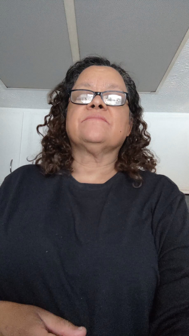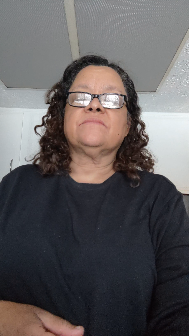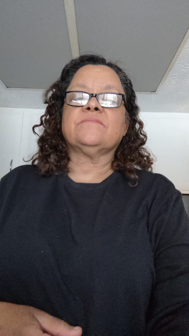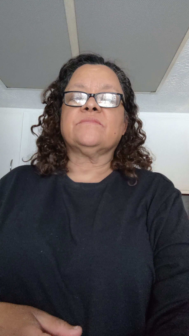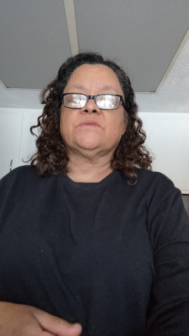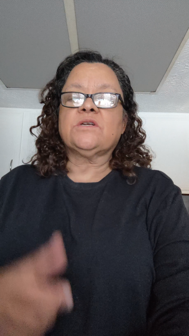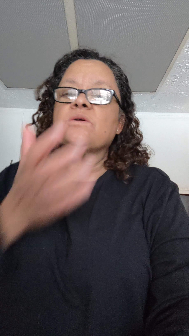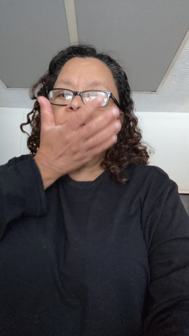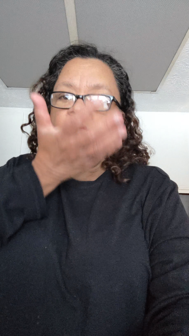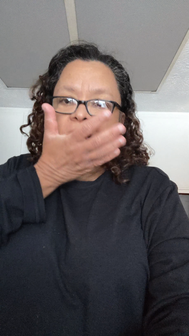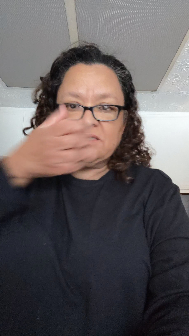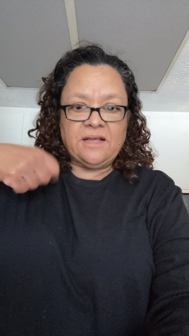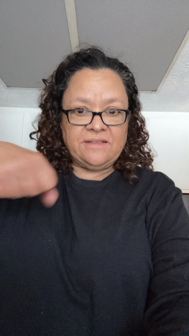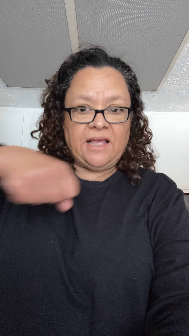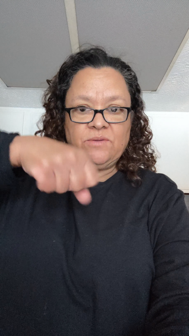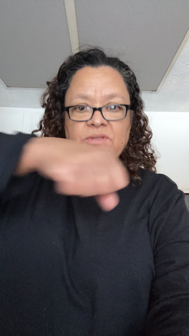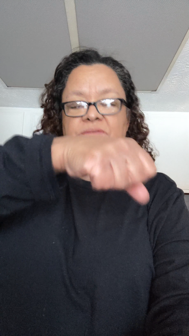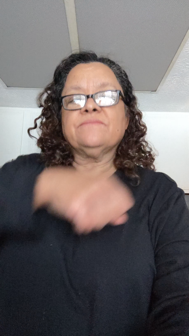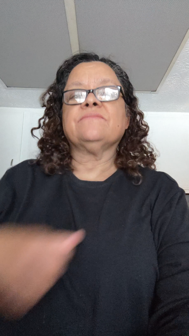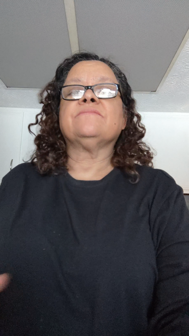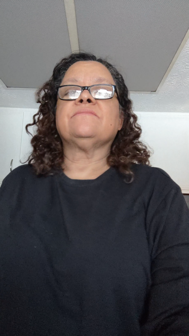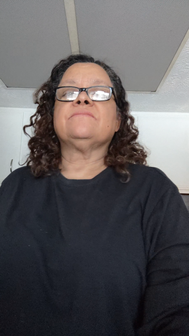lawn mower